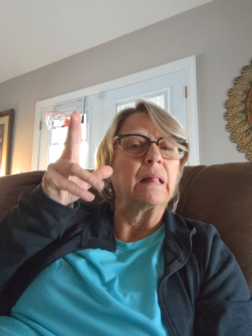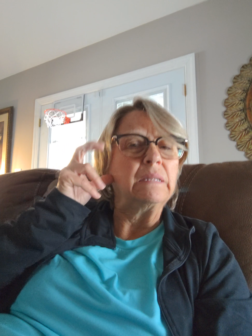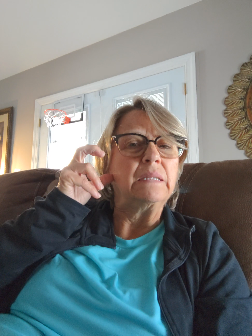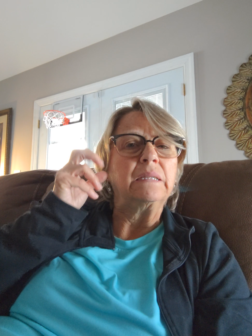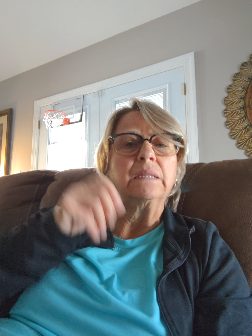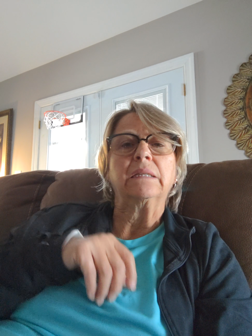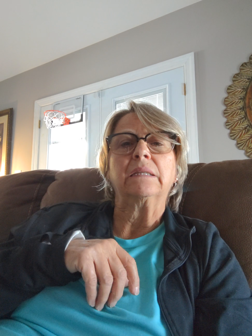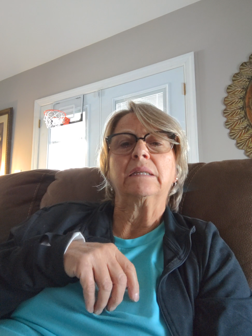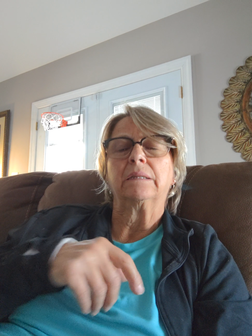listen